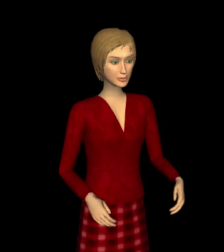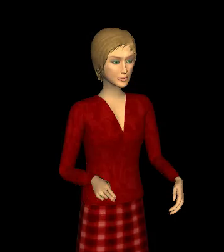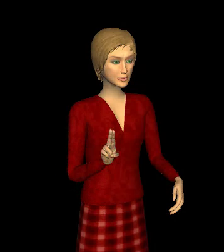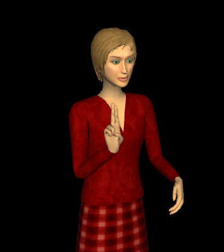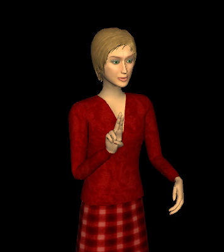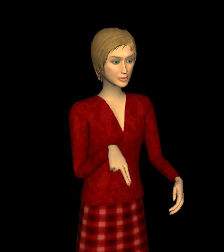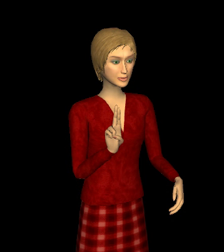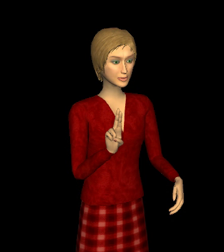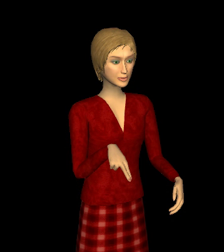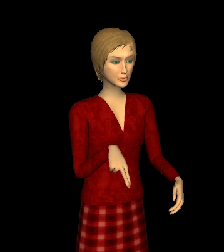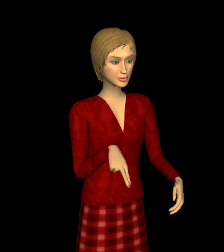رسم